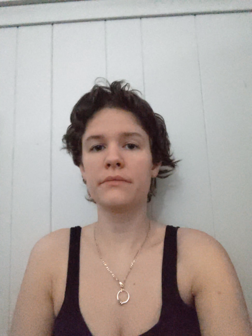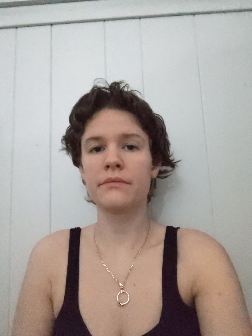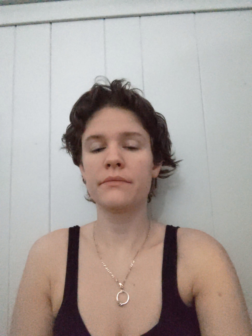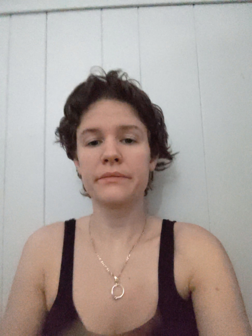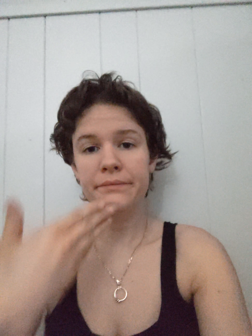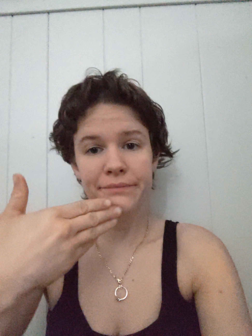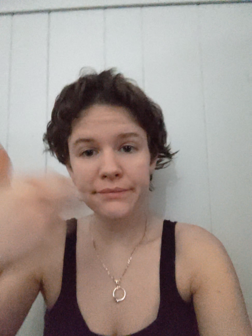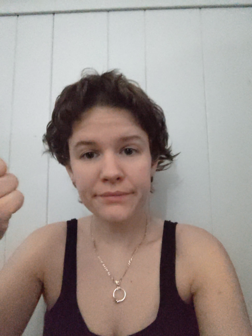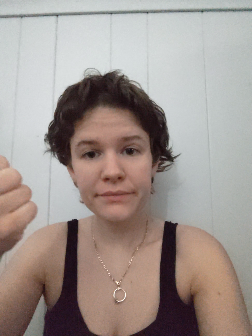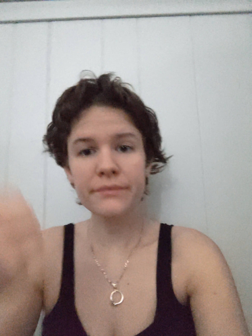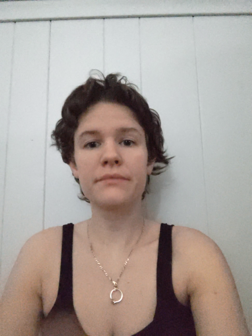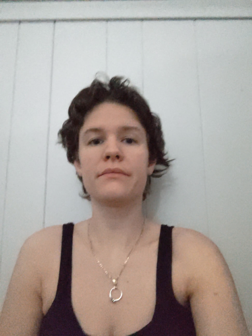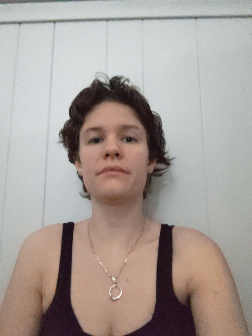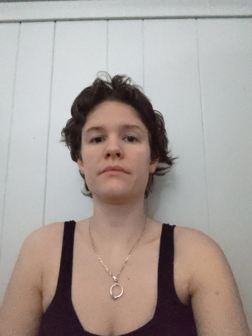better